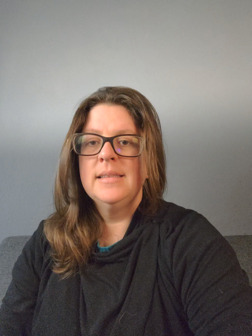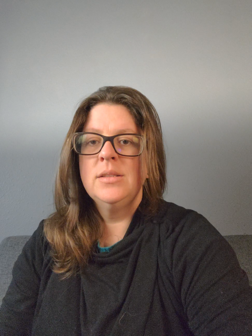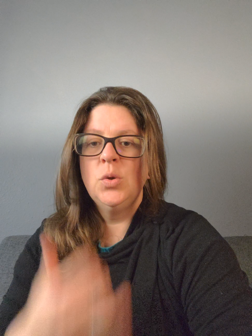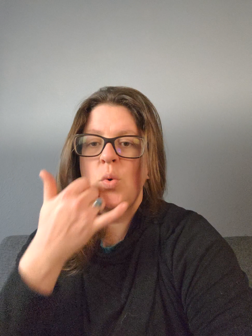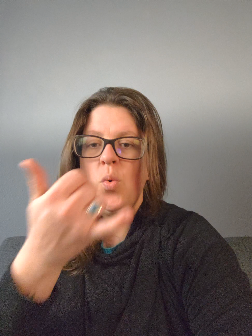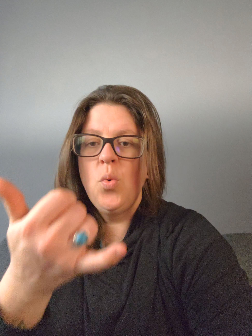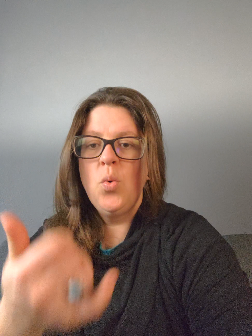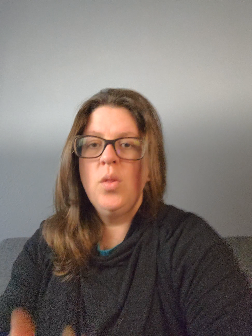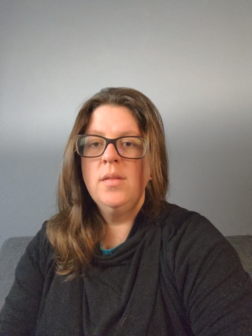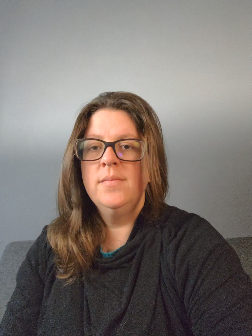call on the phone